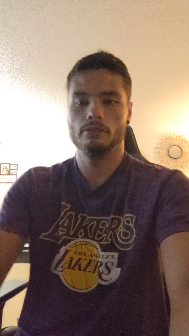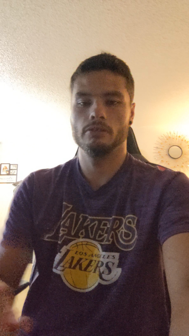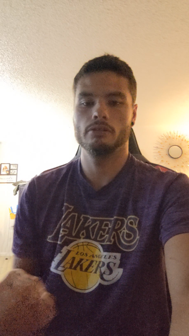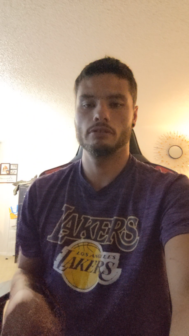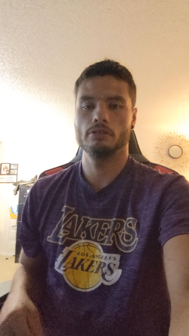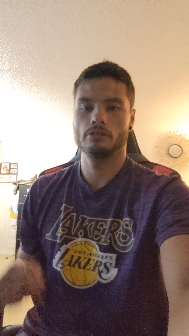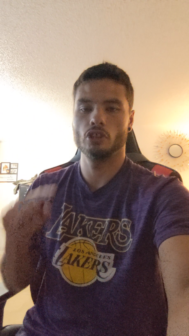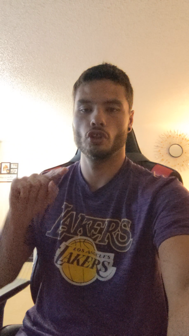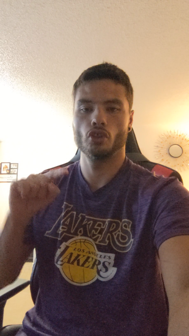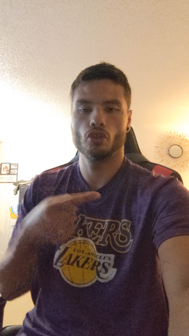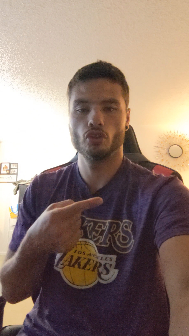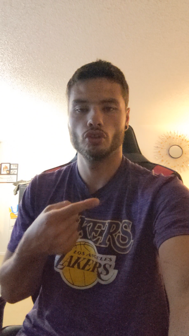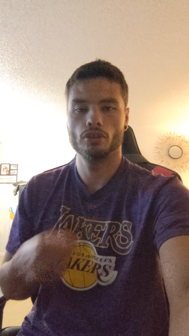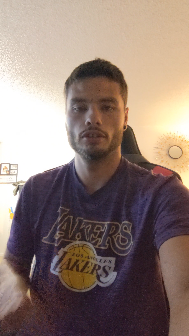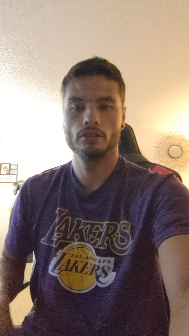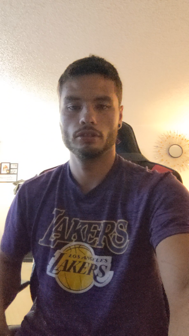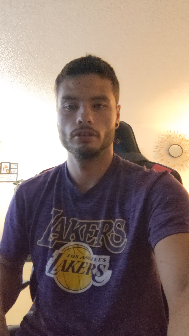hurt